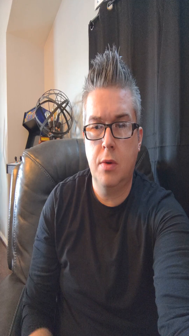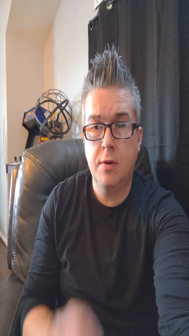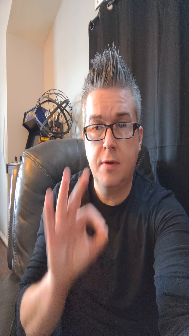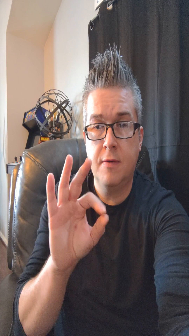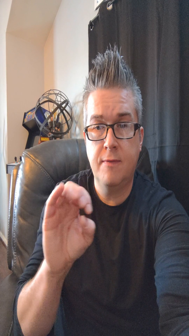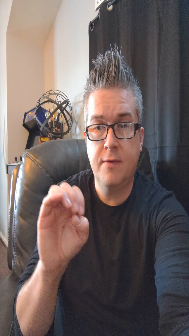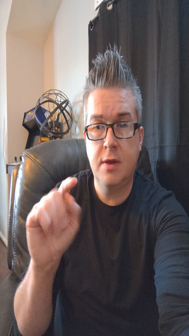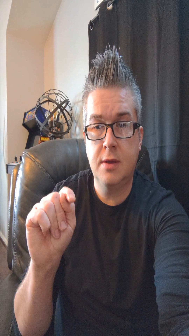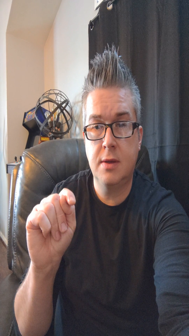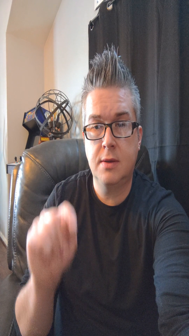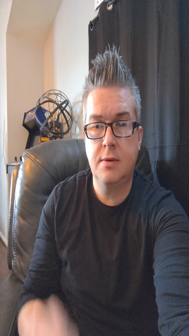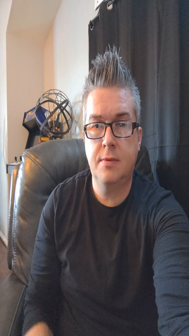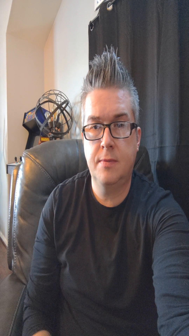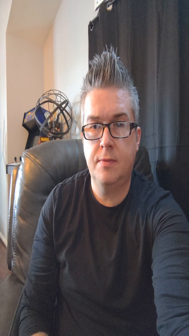feet